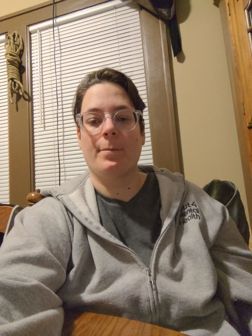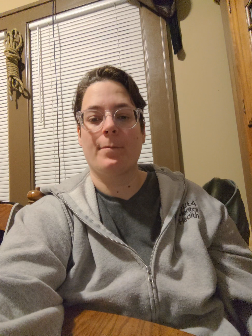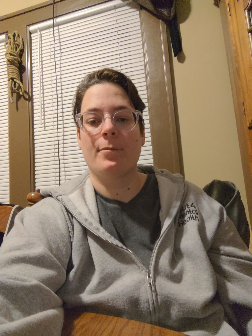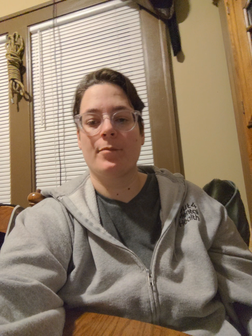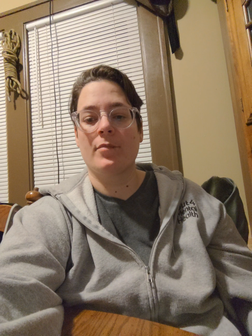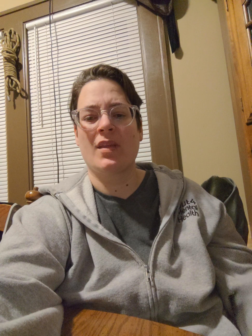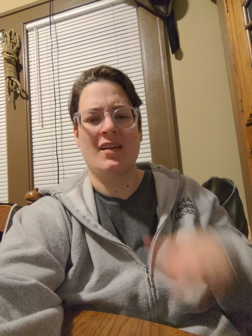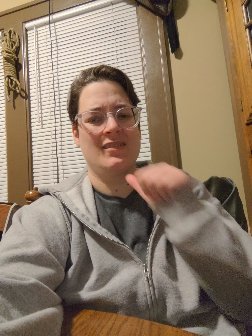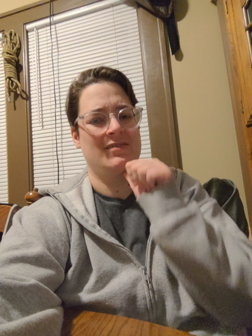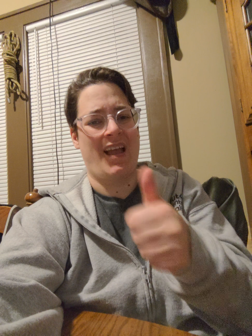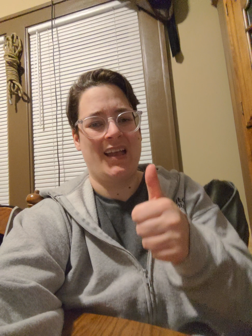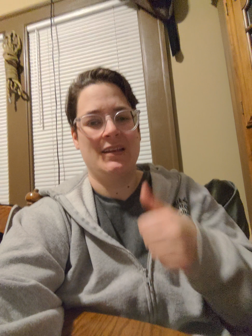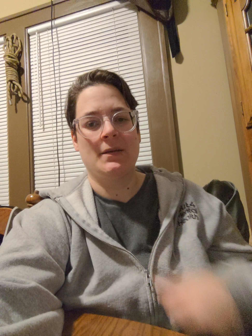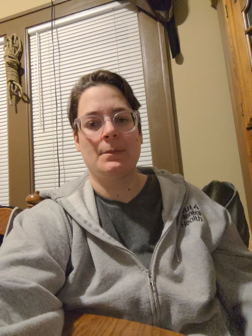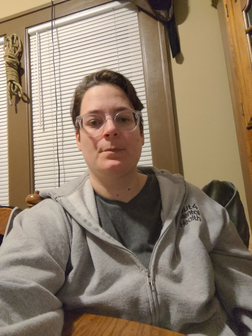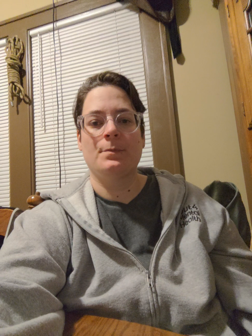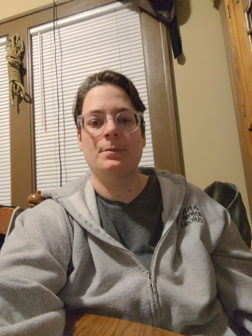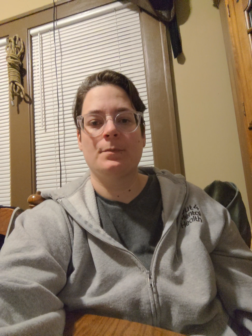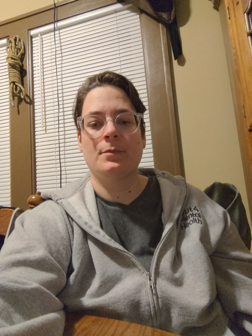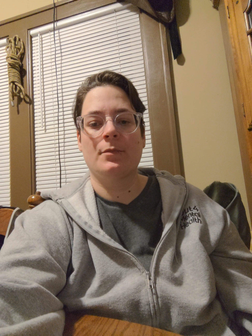not